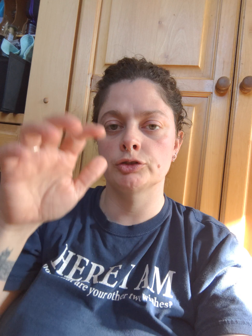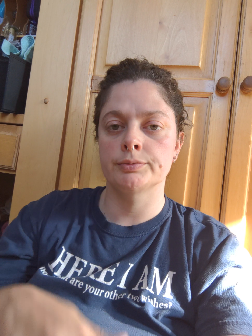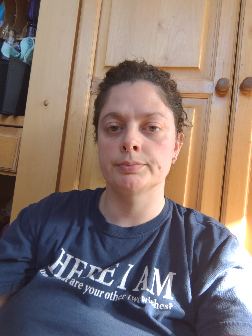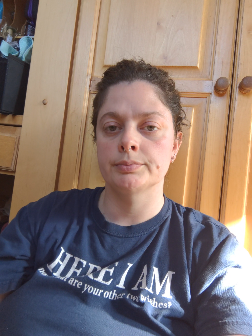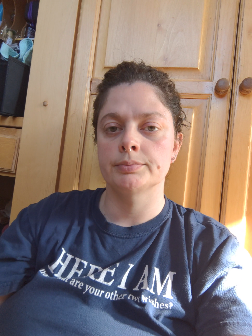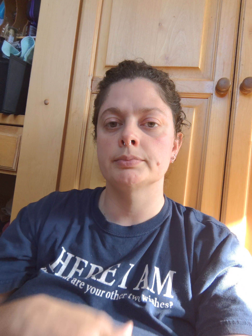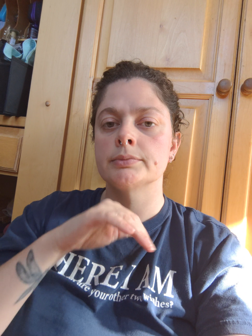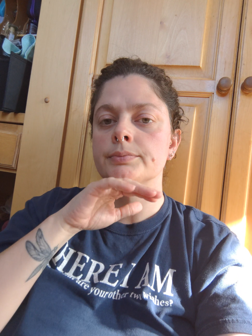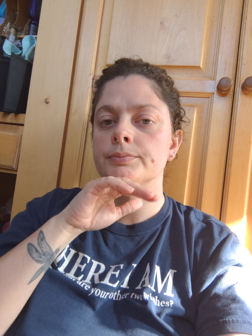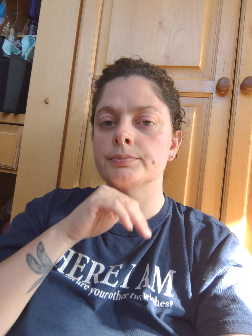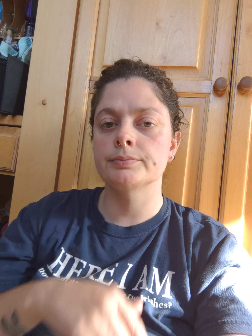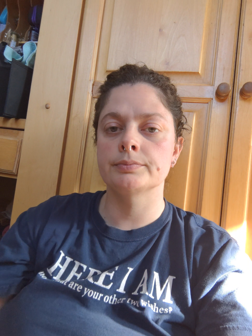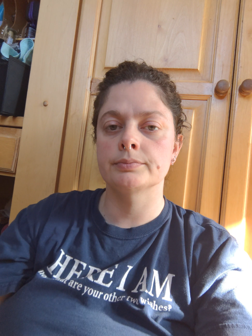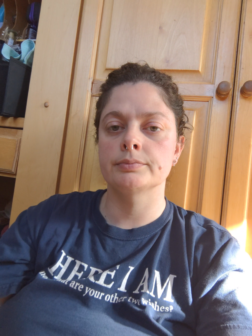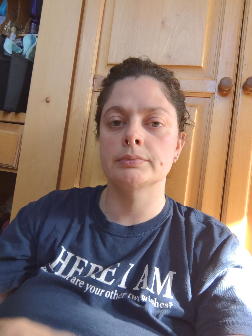pig